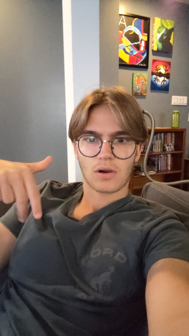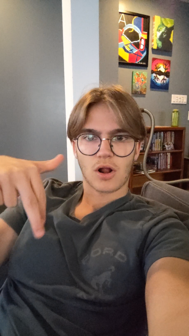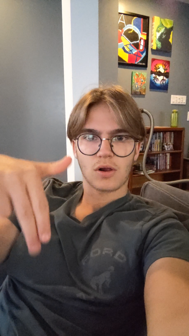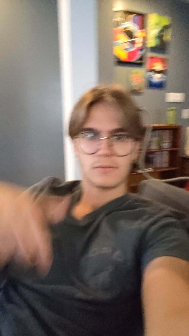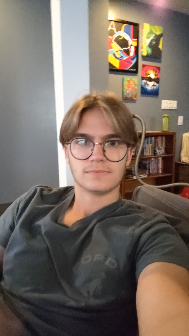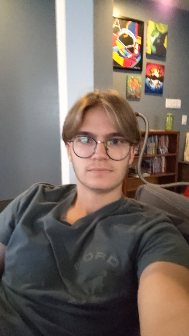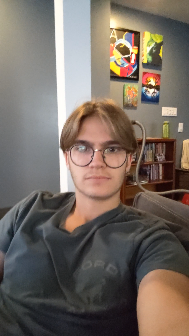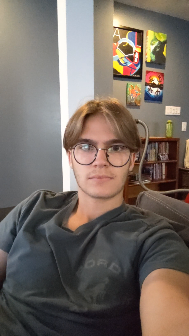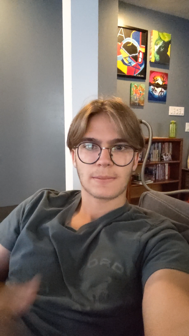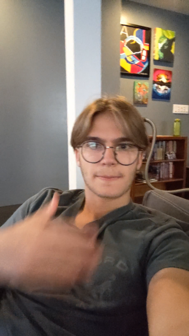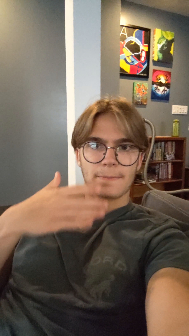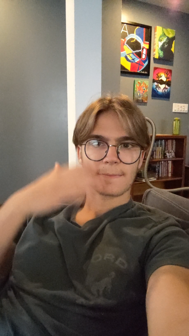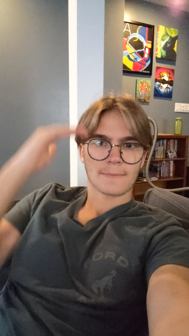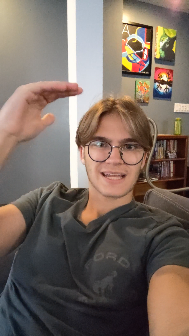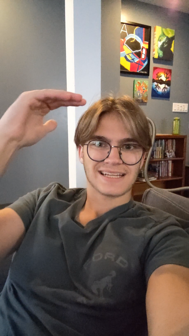big